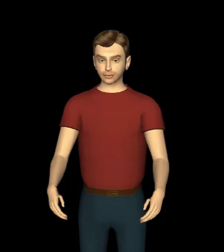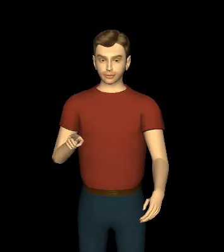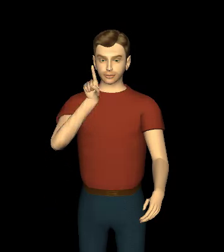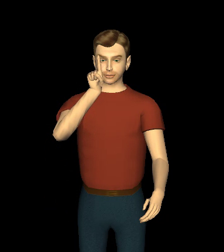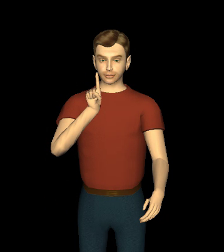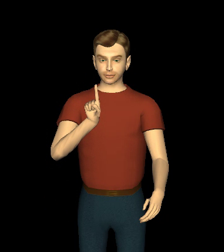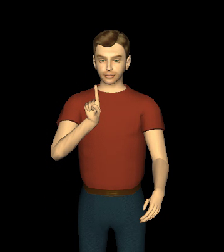امرأة